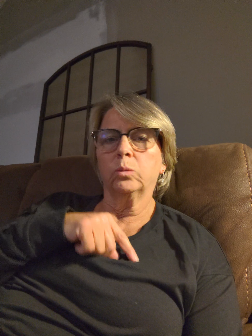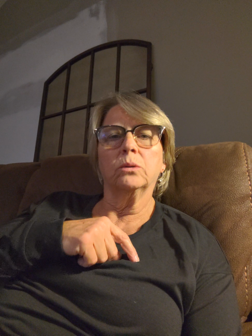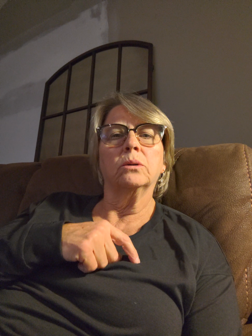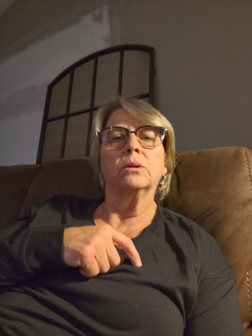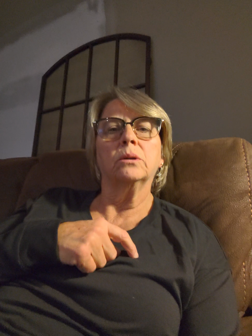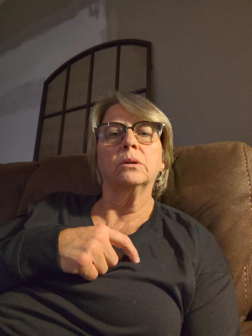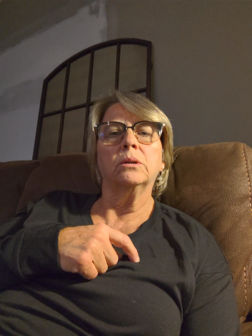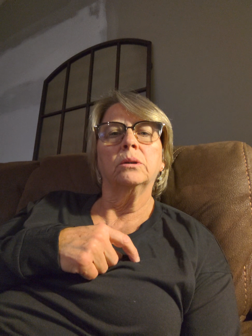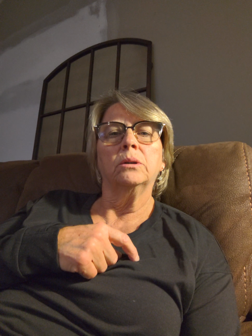mouse